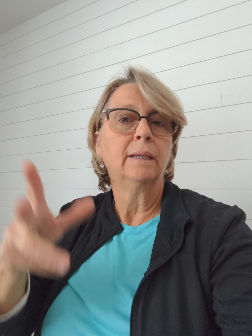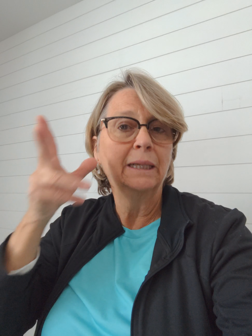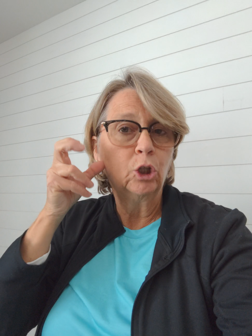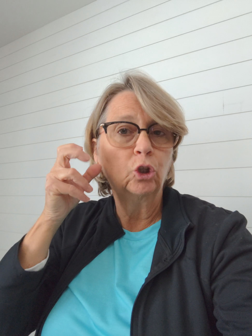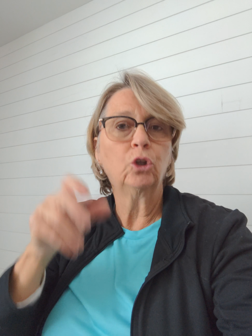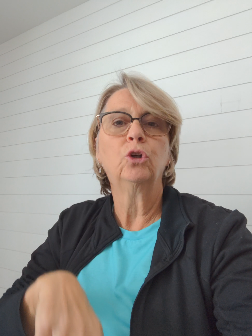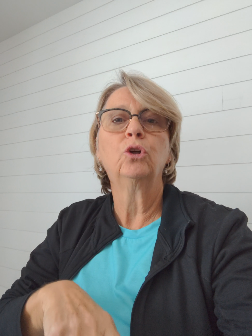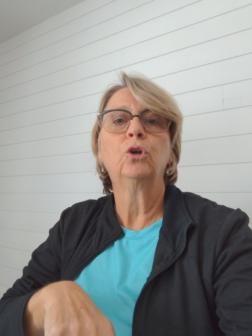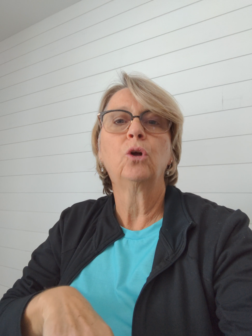hear